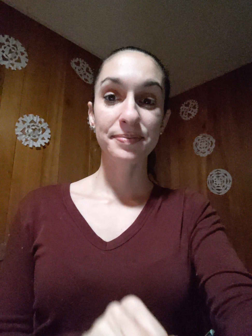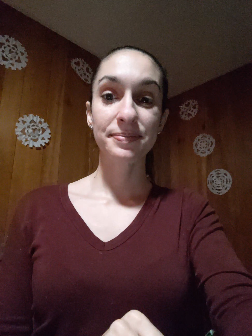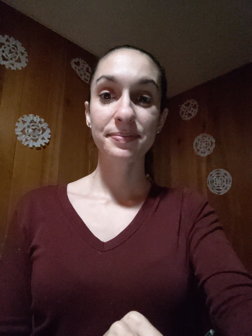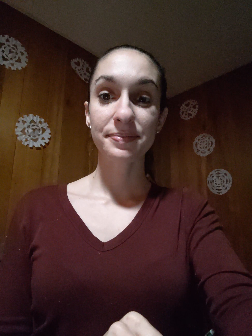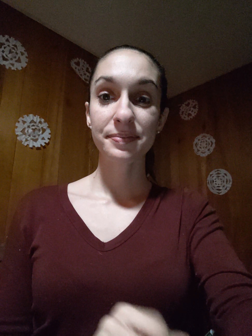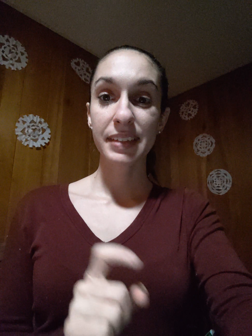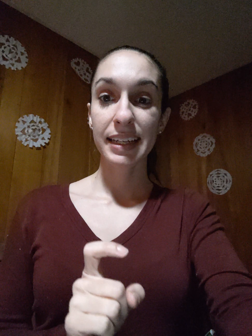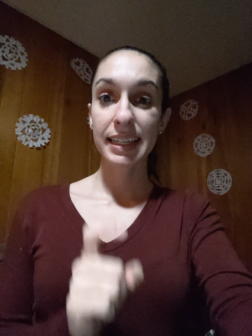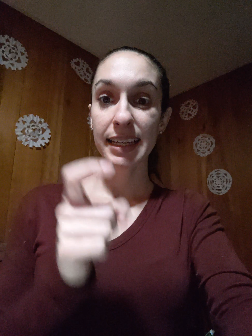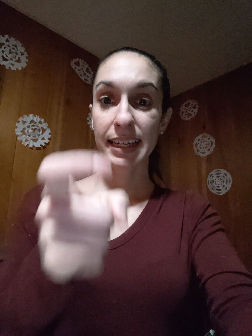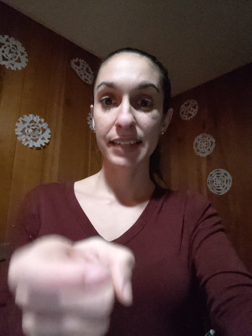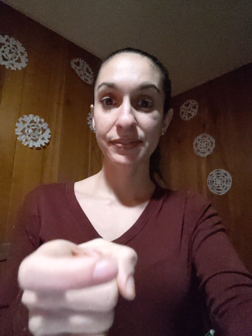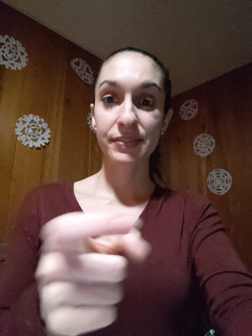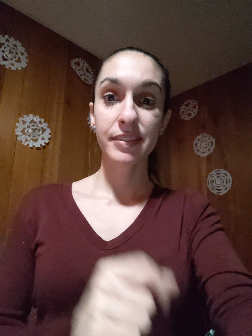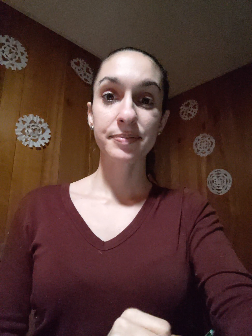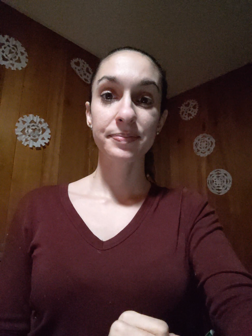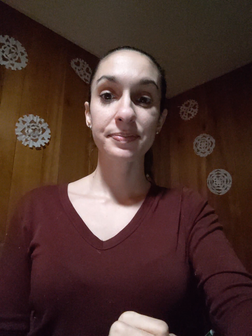give